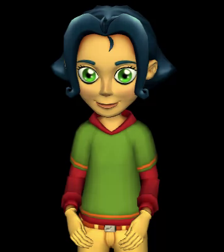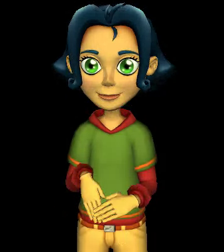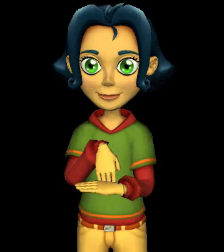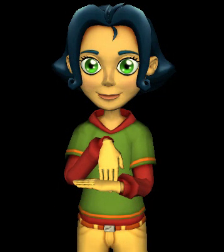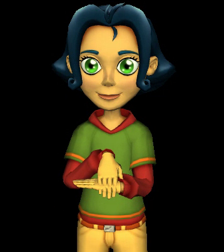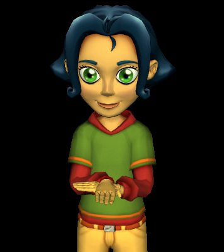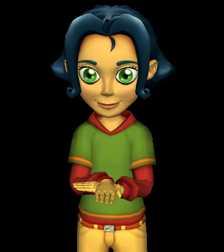قبو